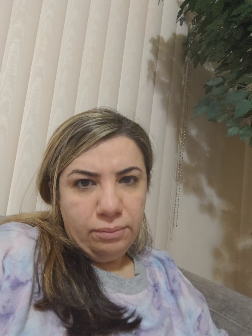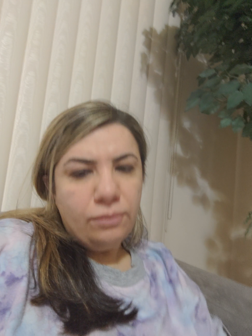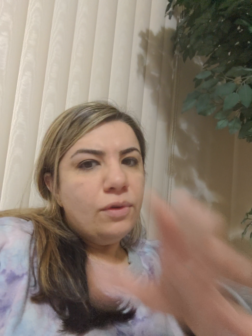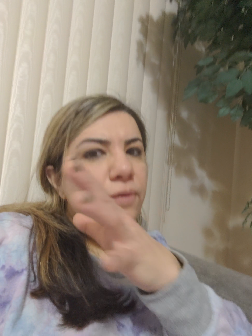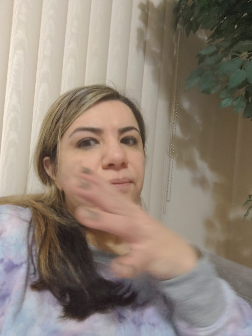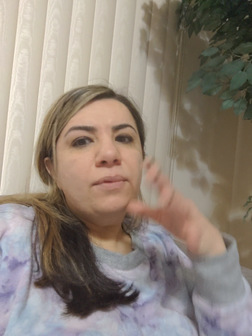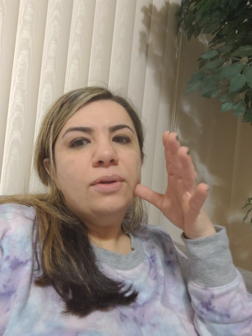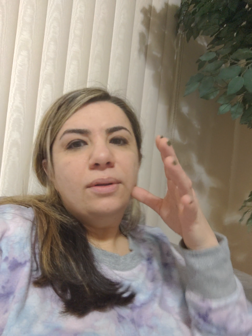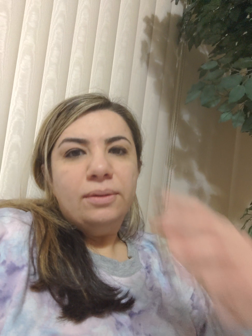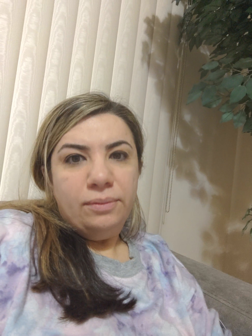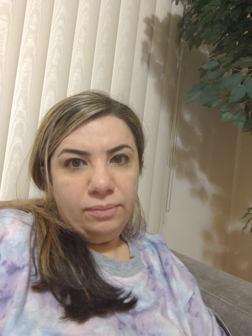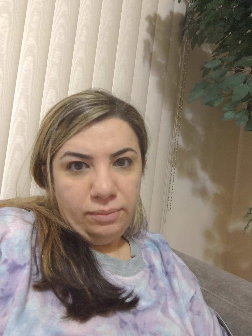farm